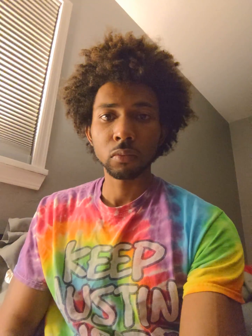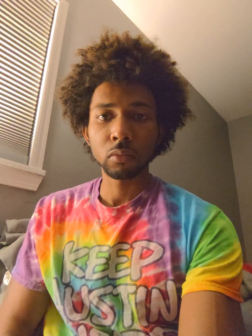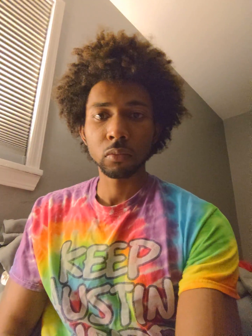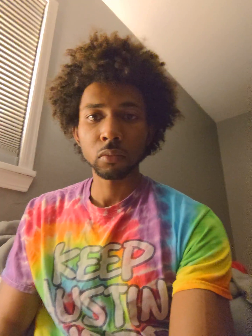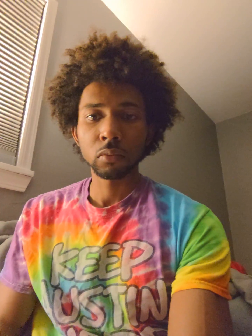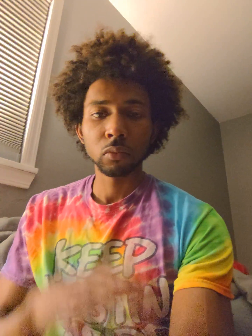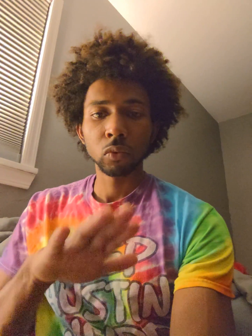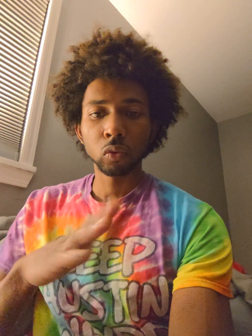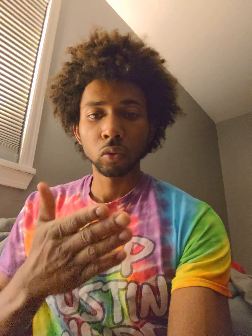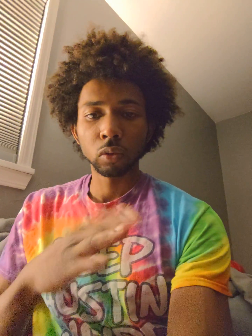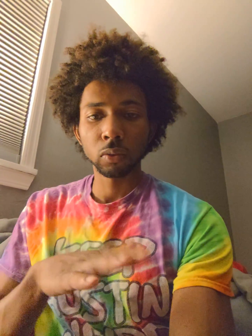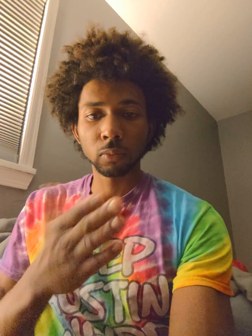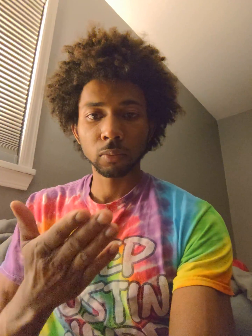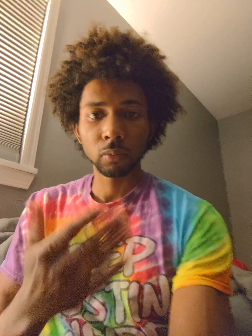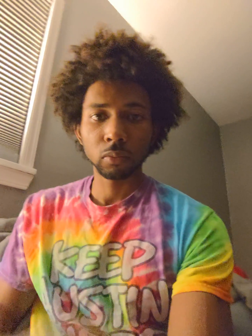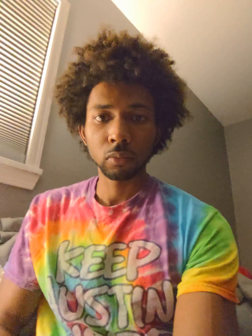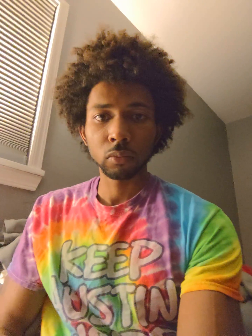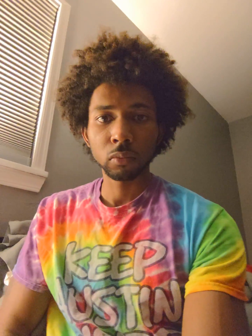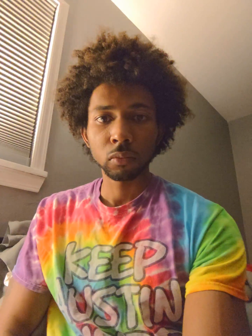kitchen